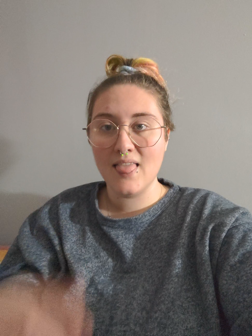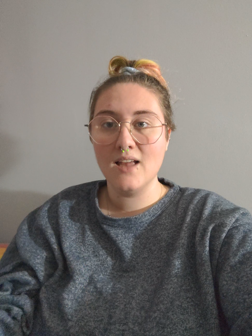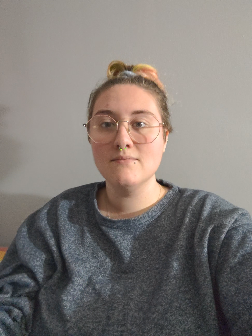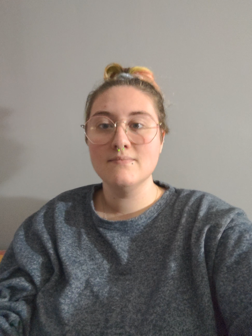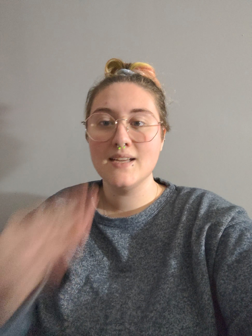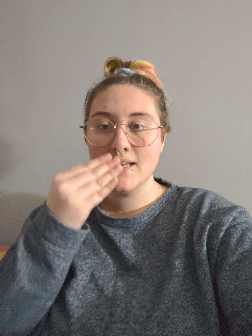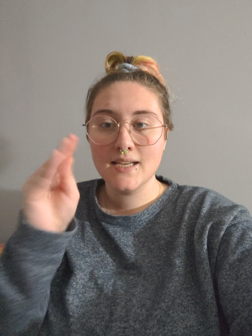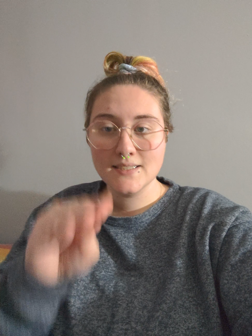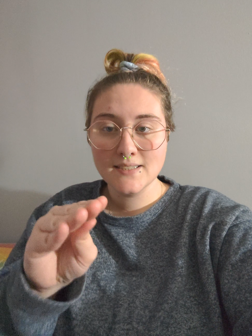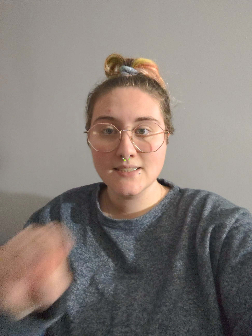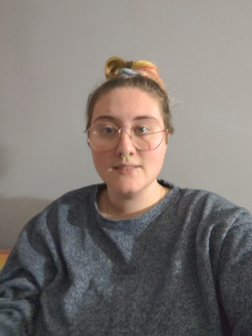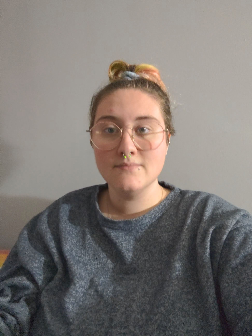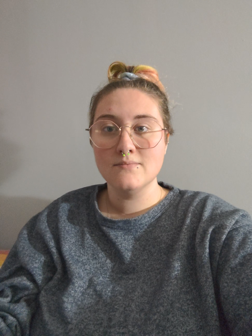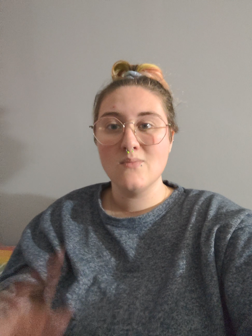kiss